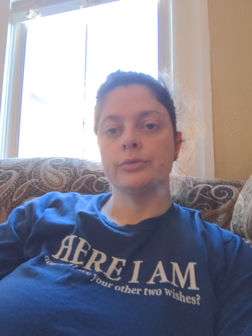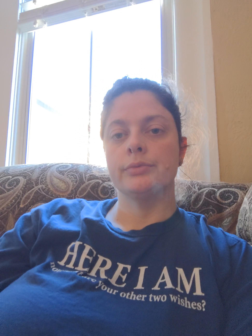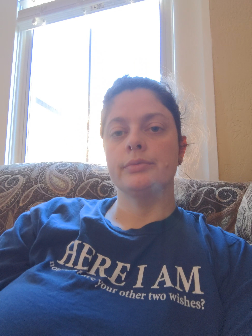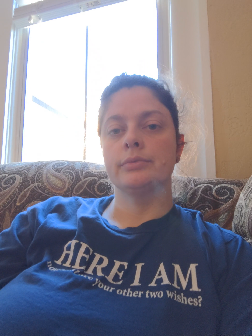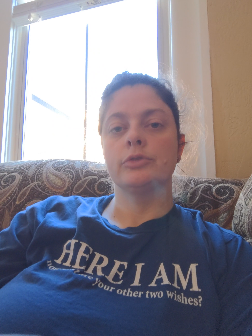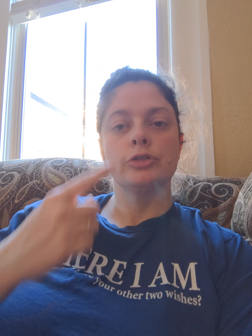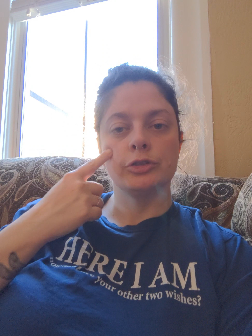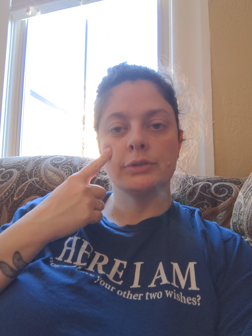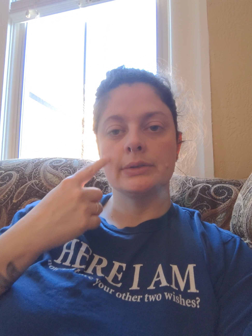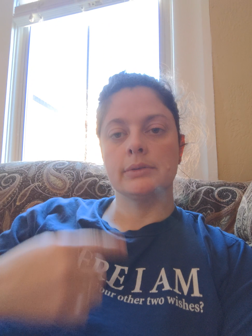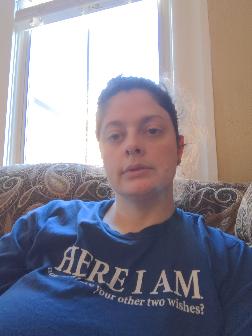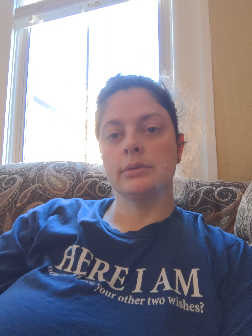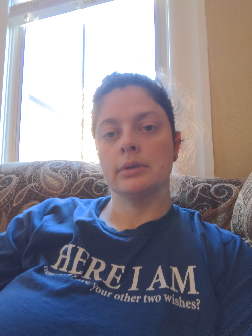cheek